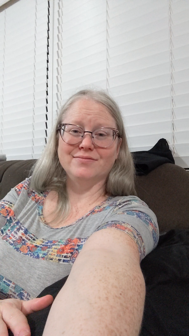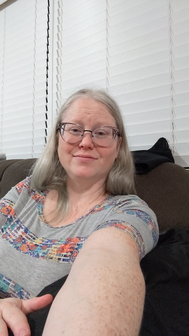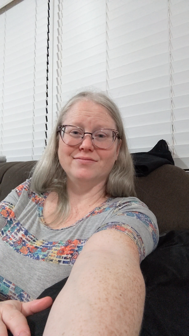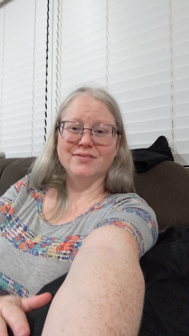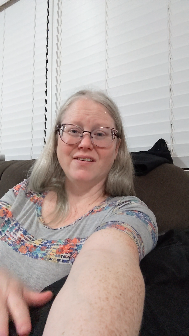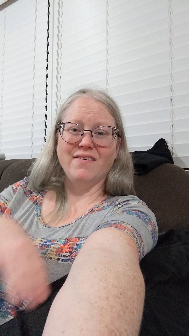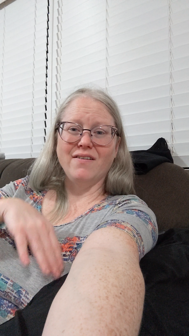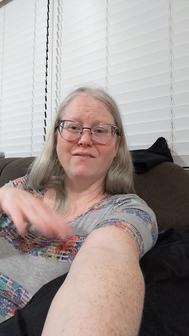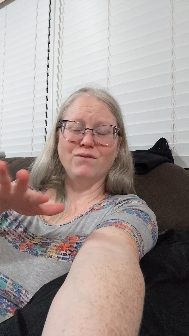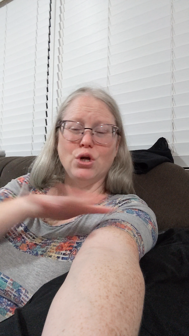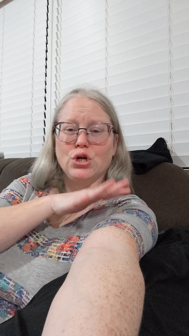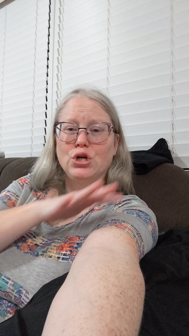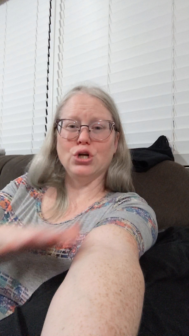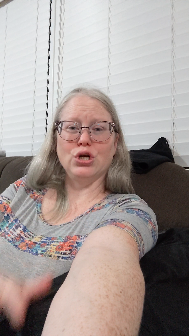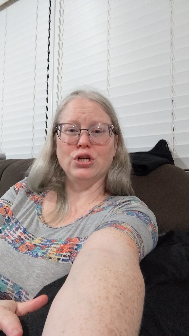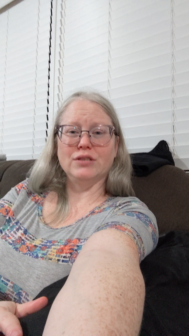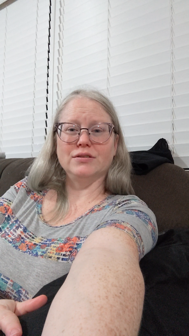full